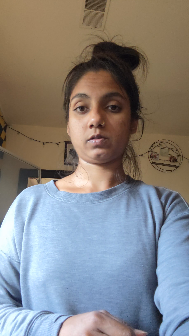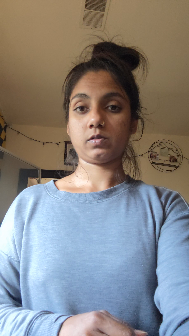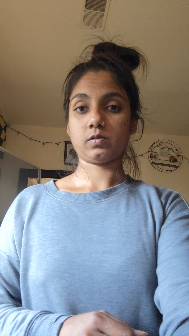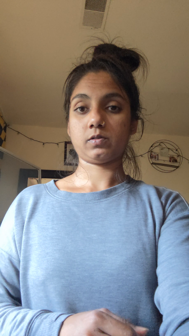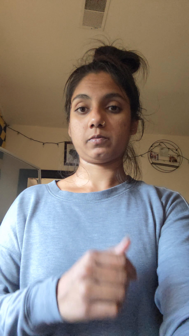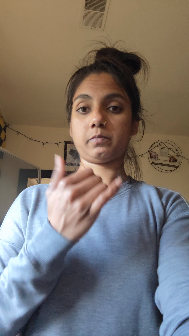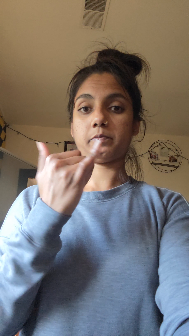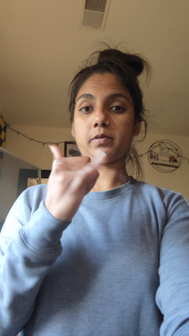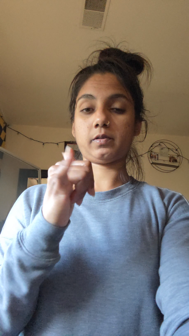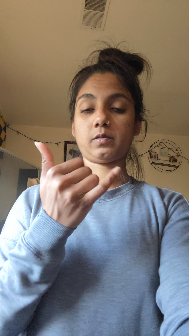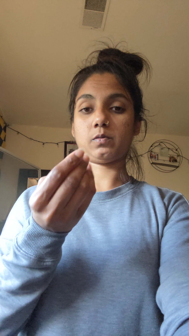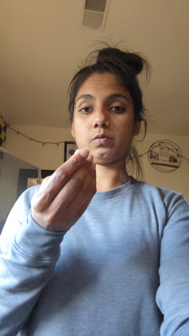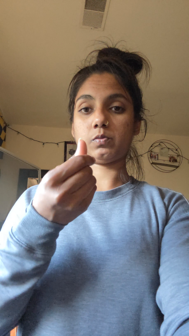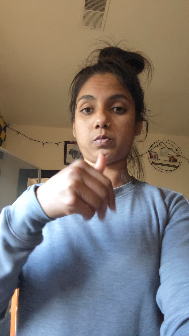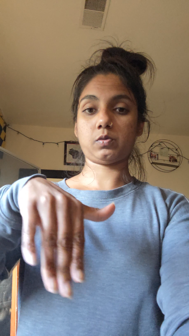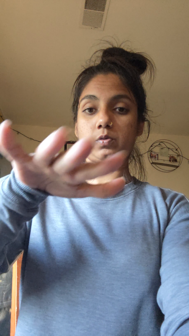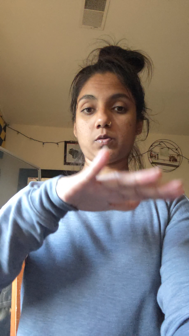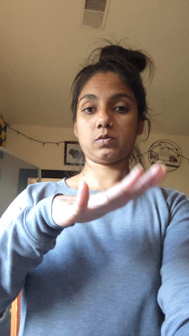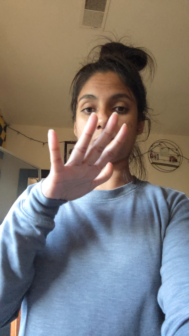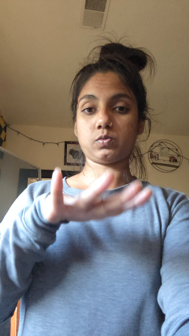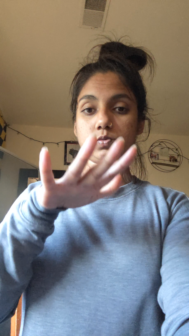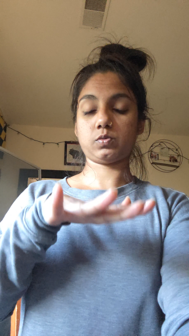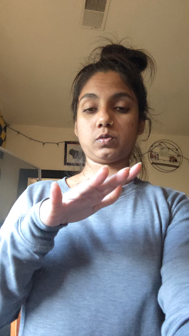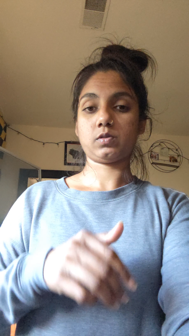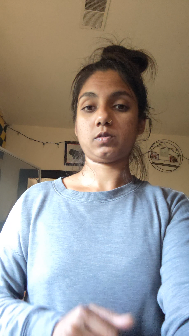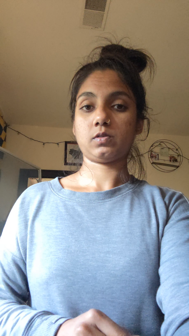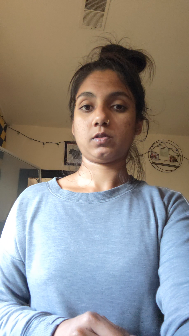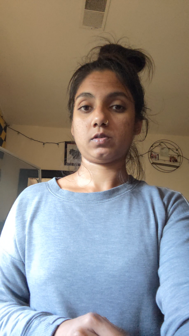playground